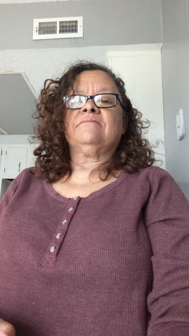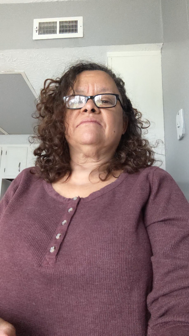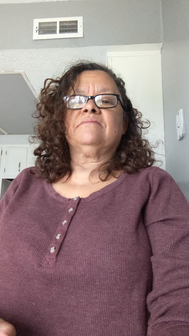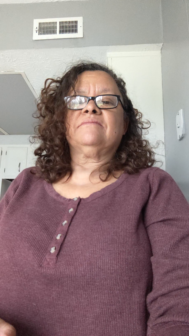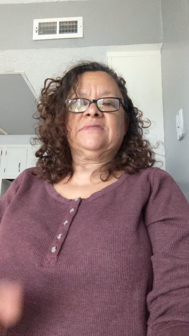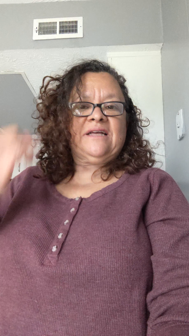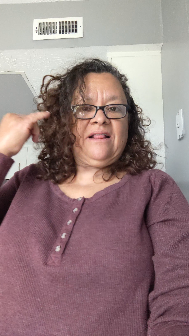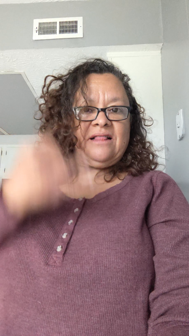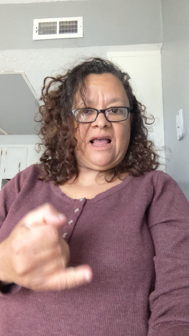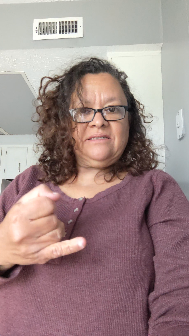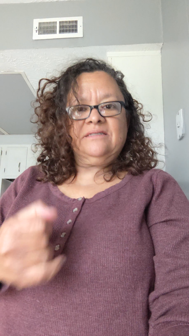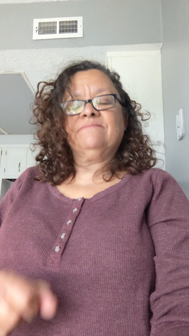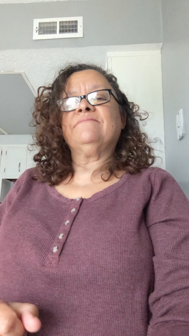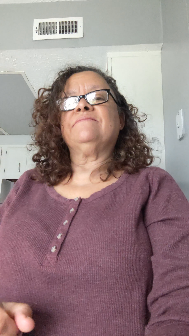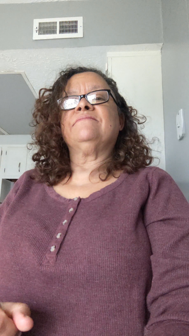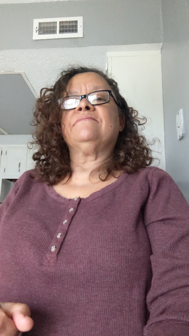last